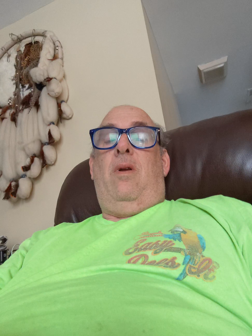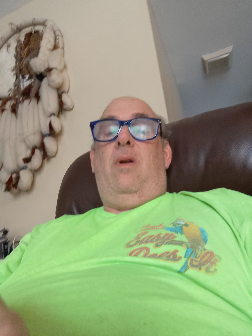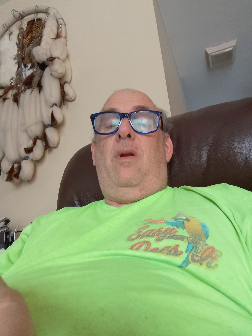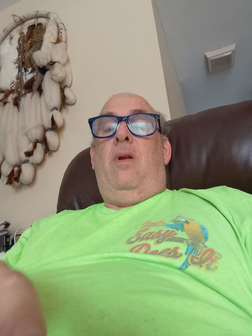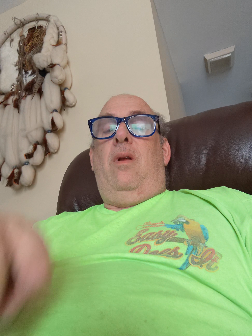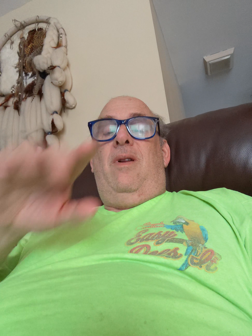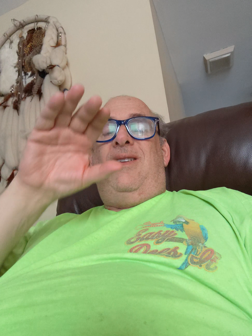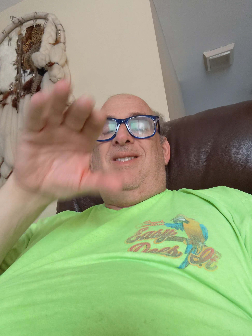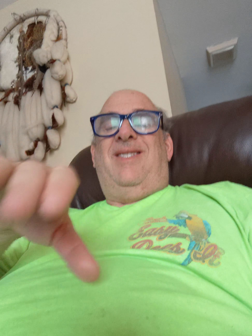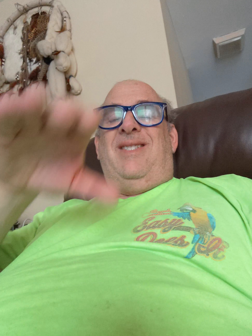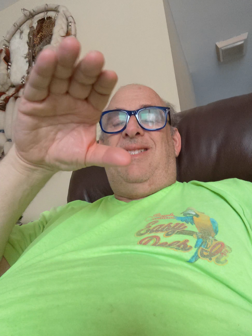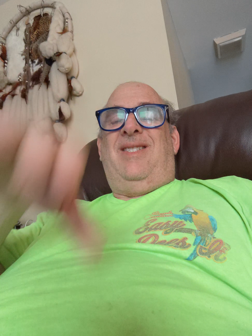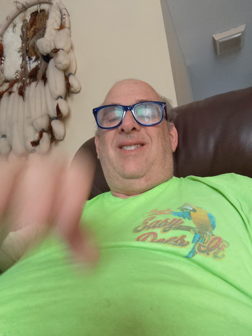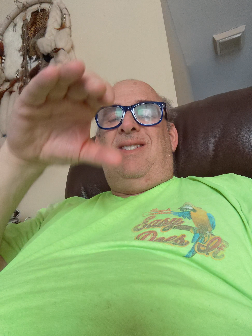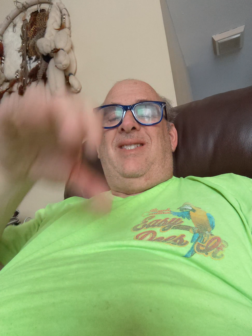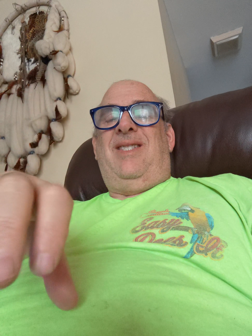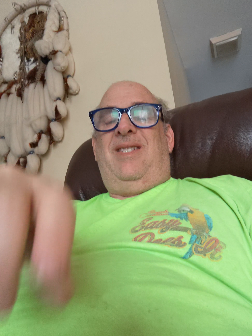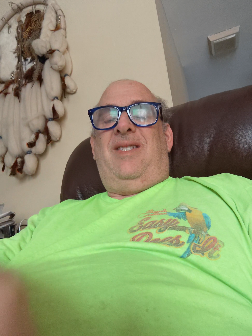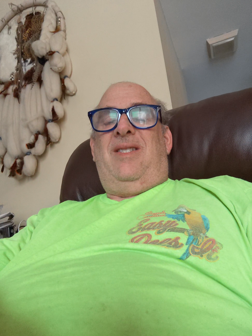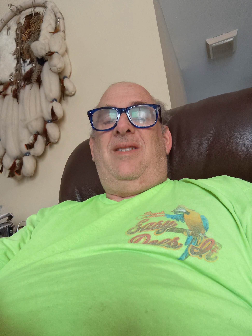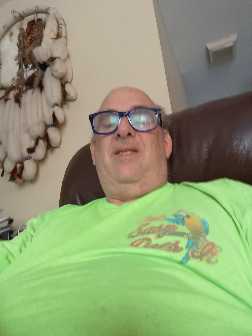alligator